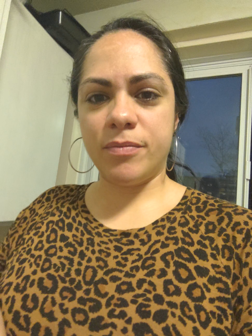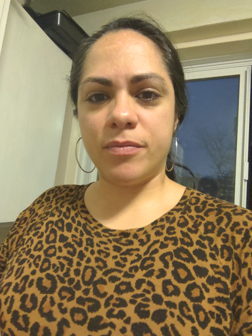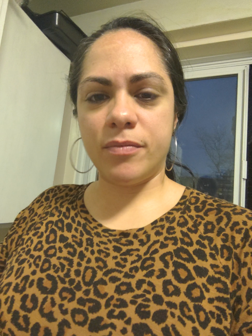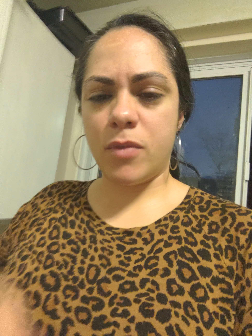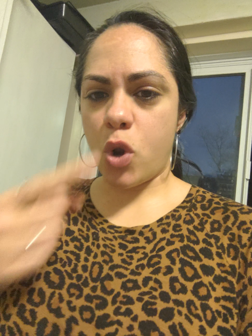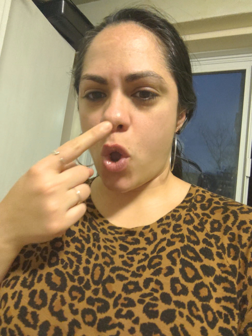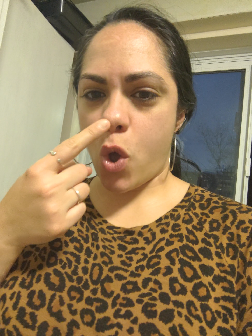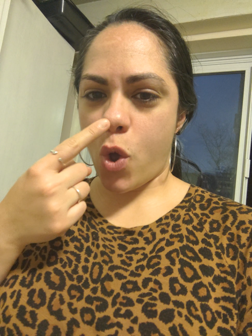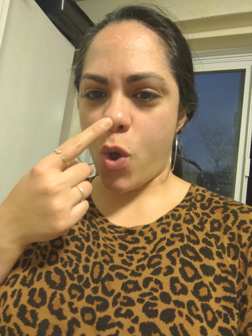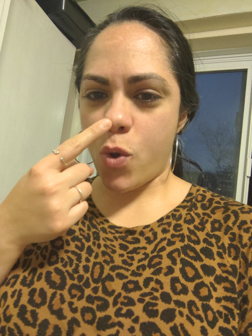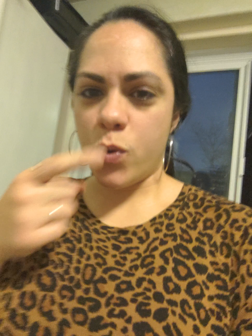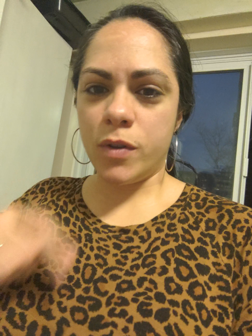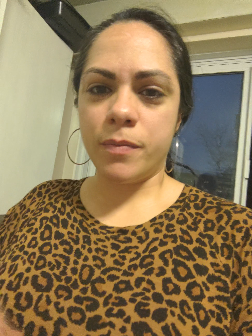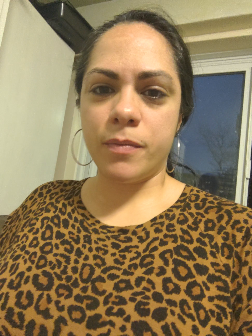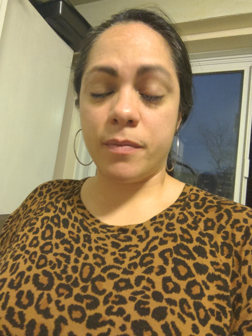nose